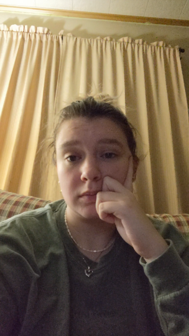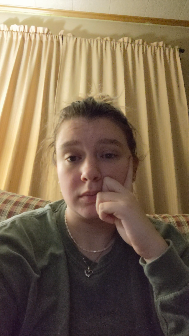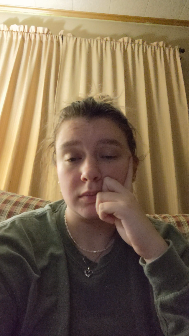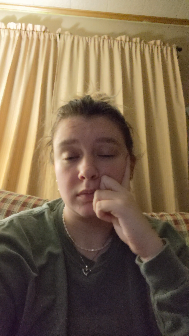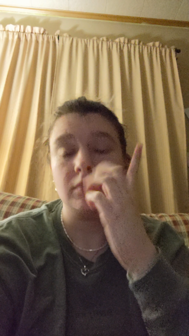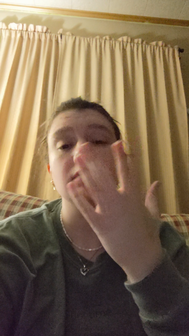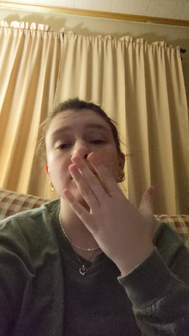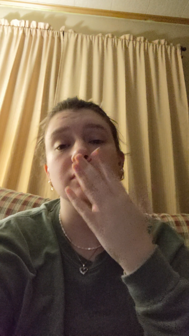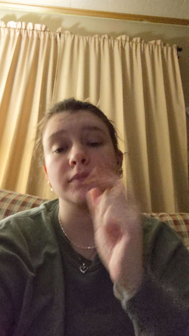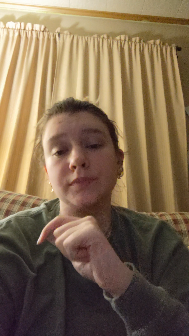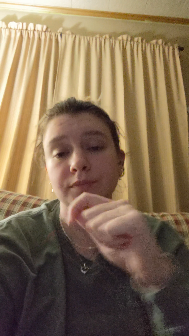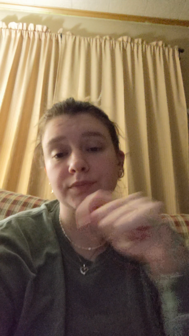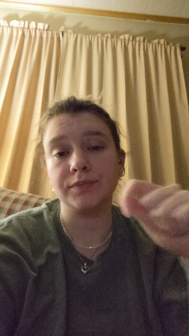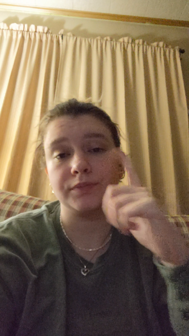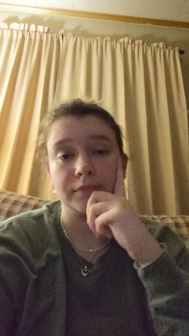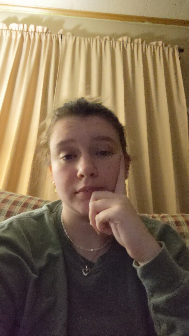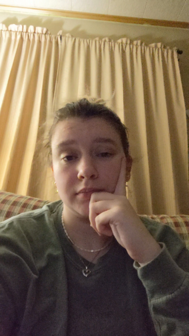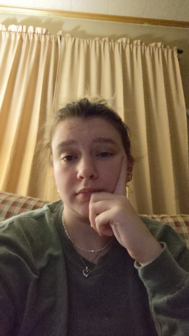crayon